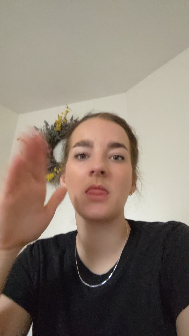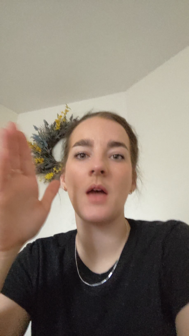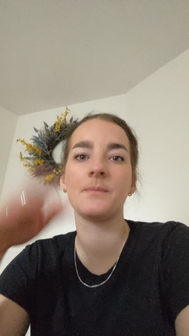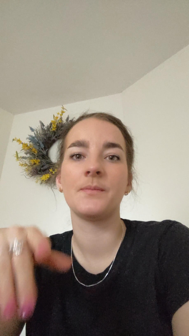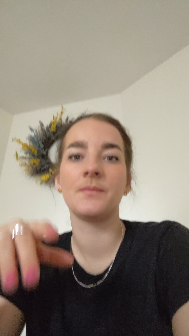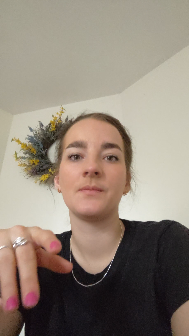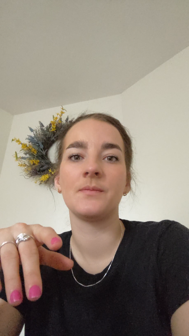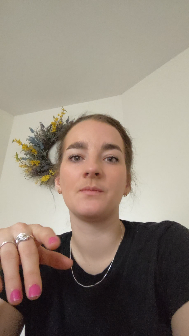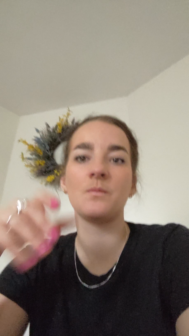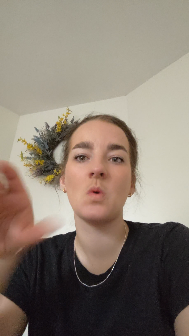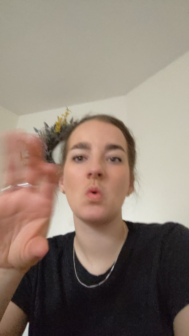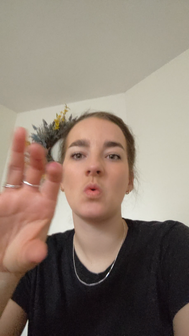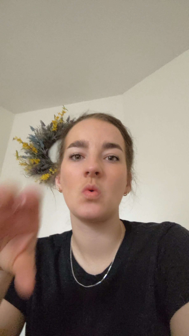pour